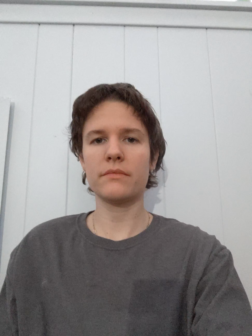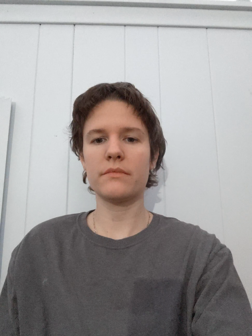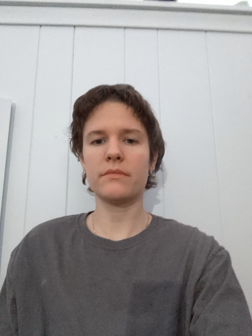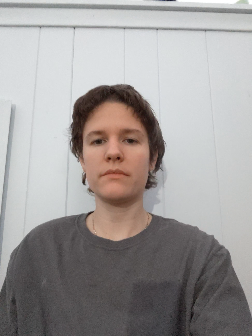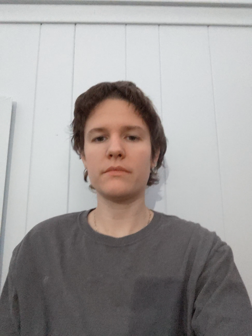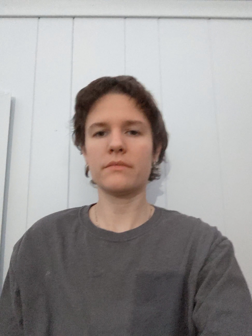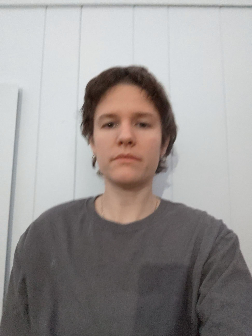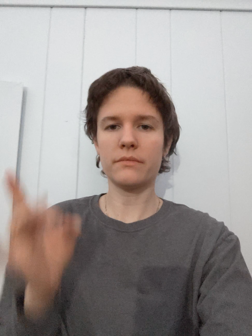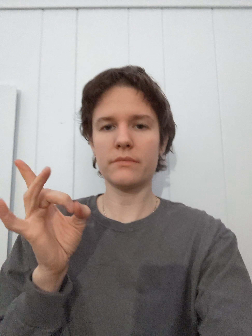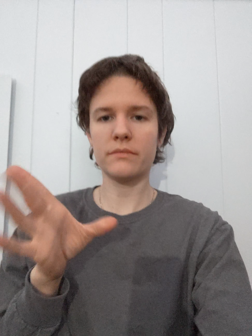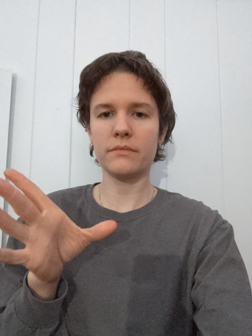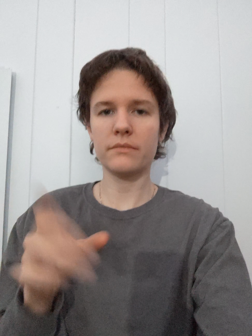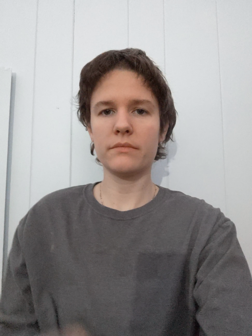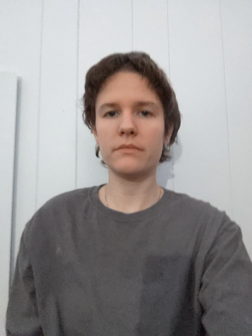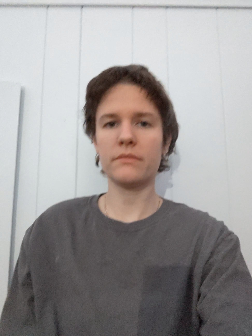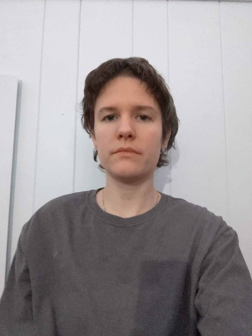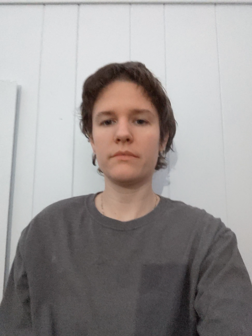yucky